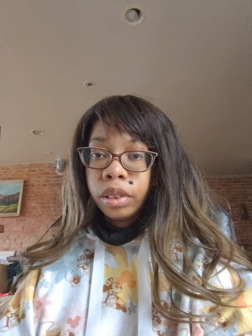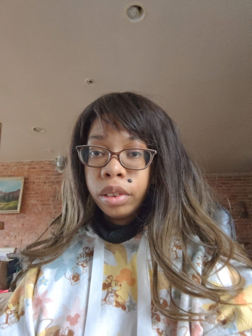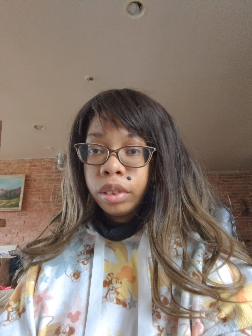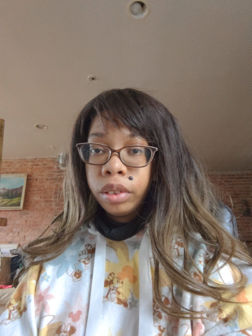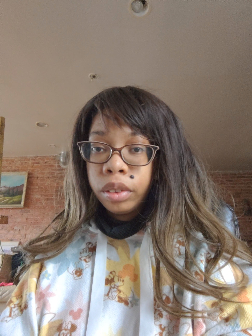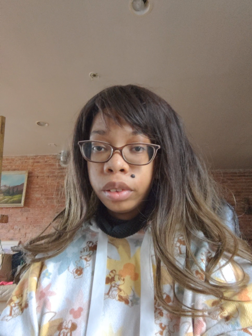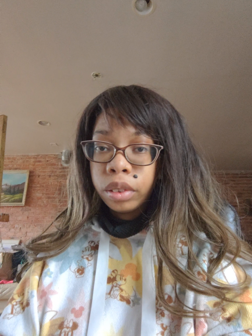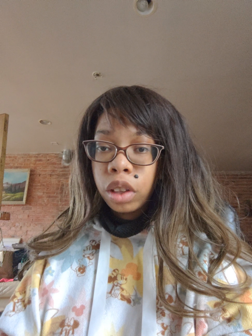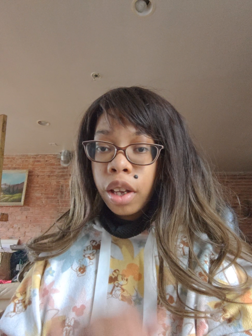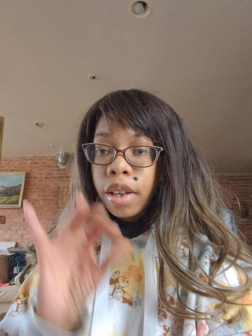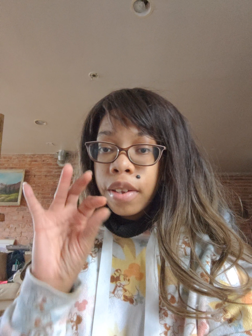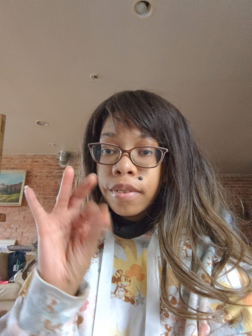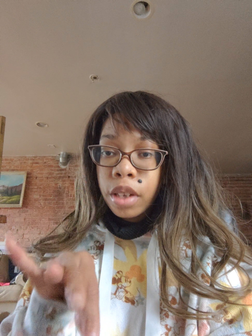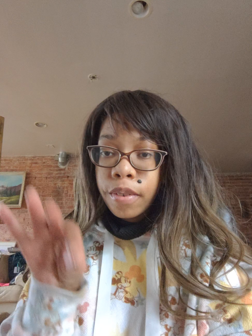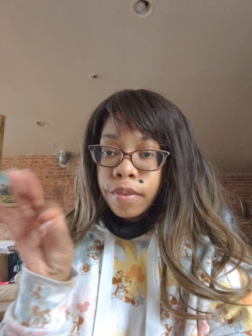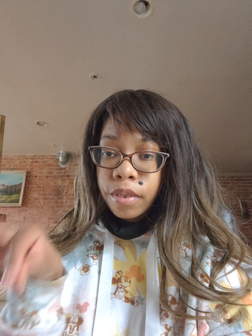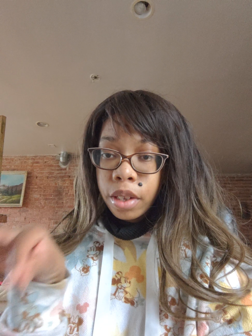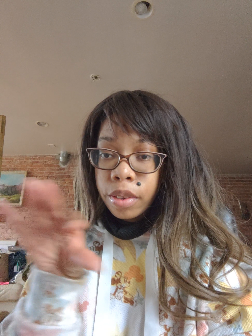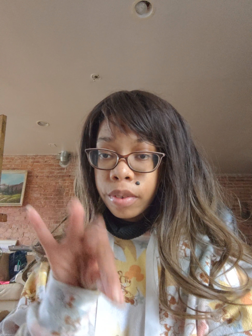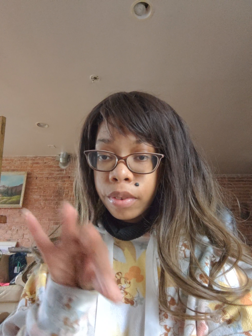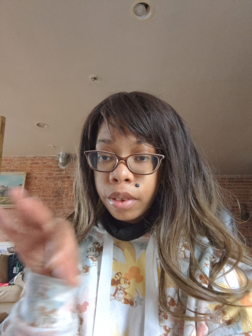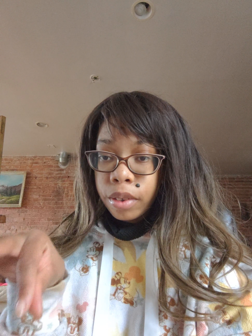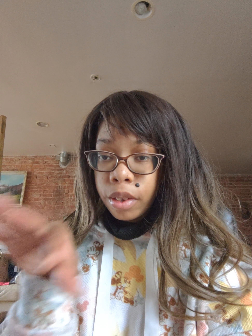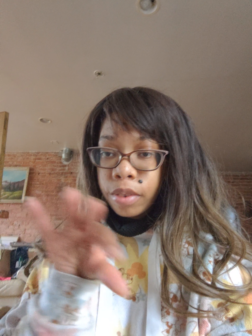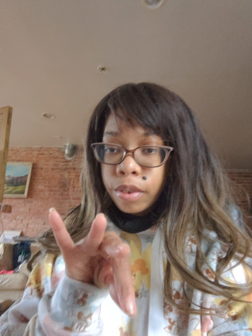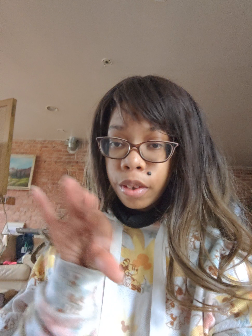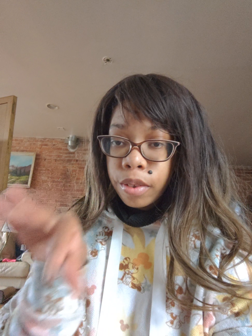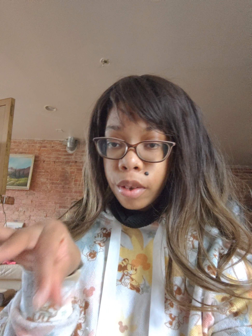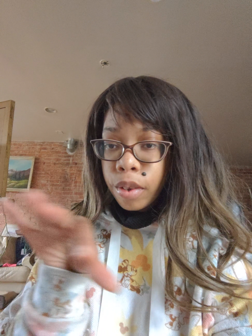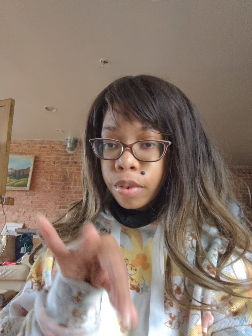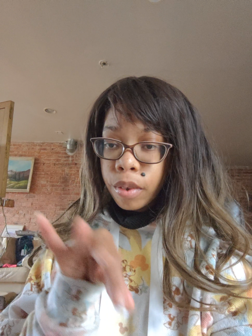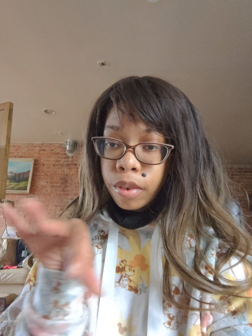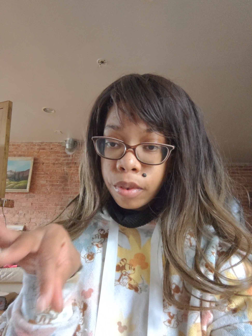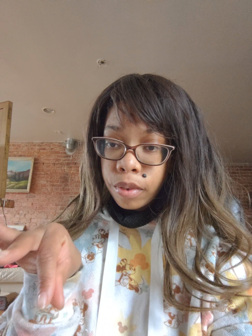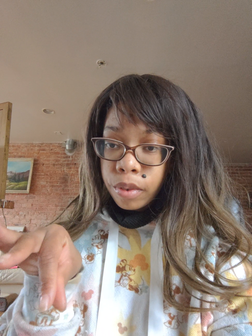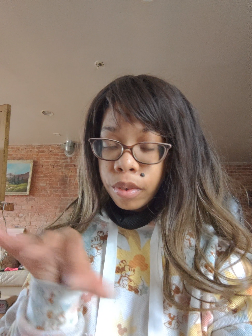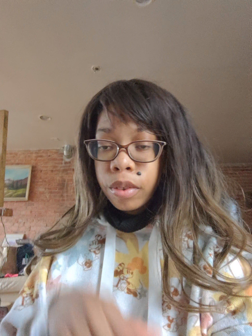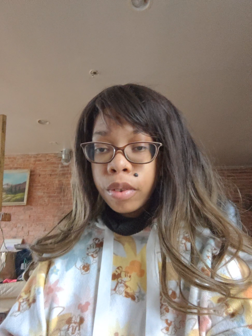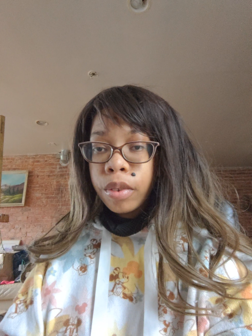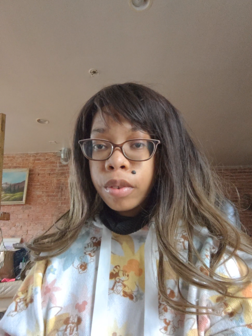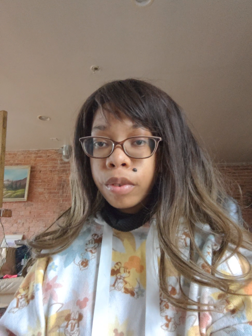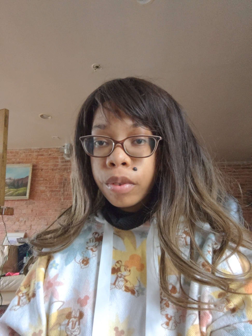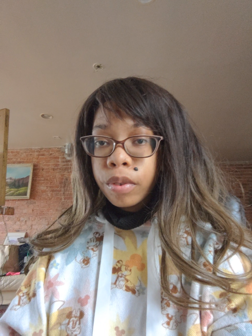french fries